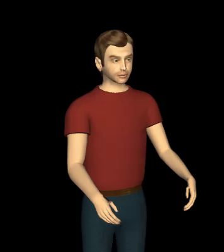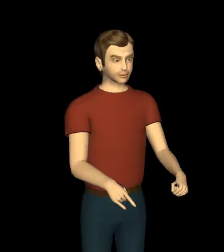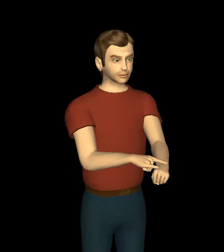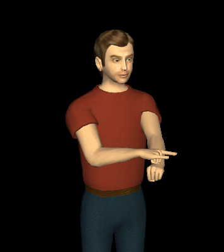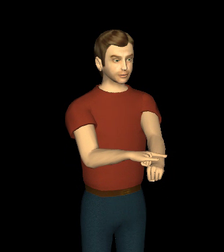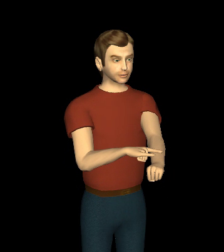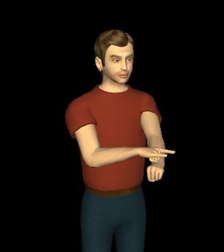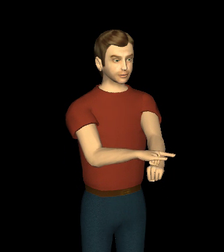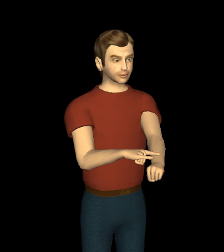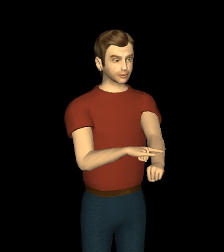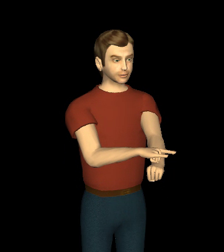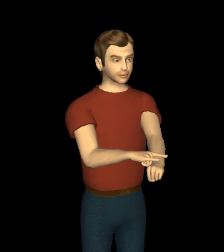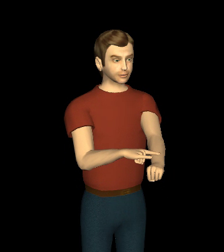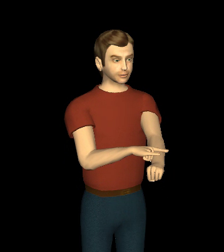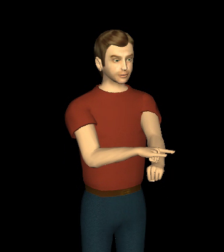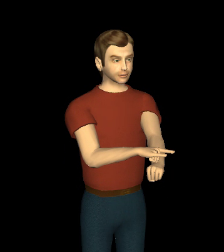ساعة